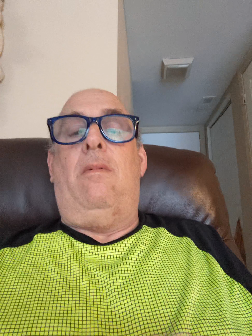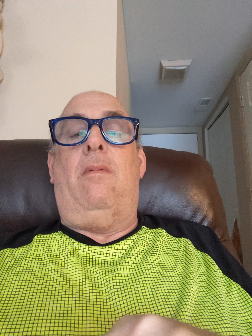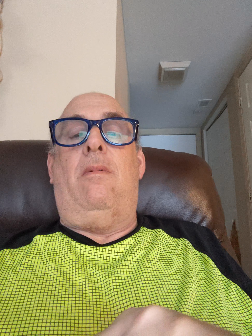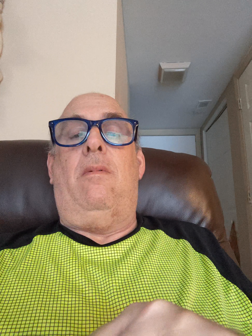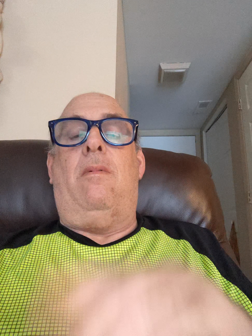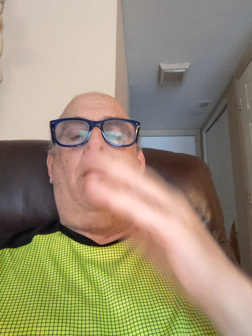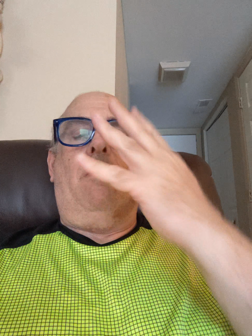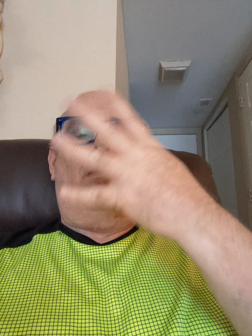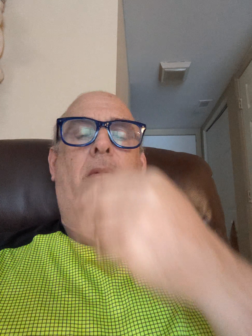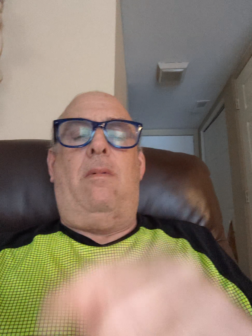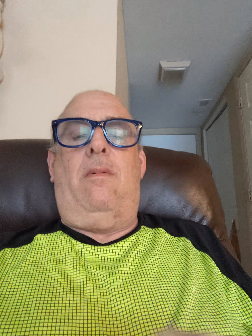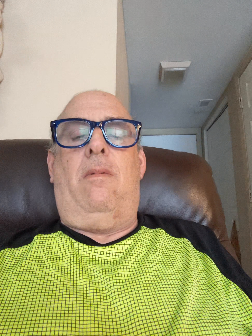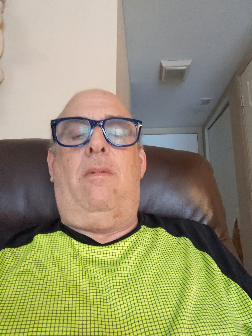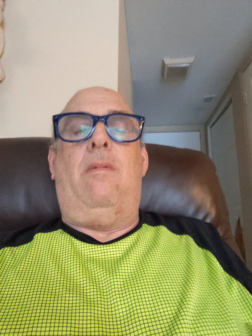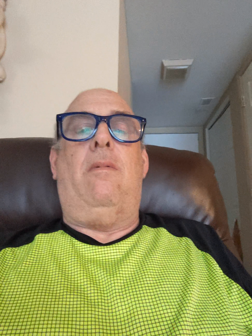pretty